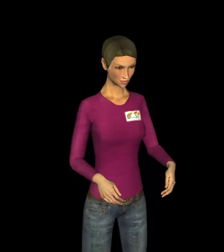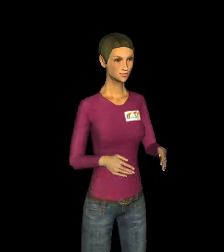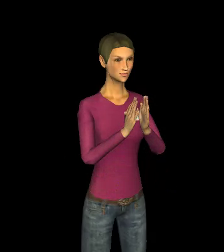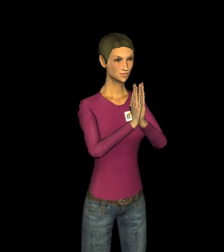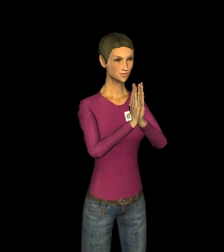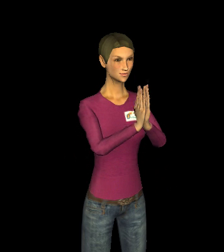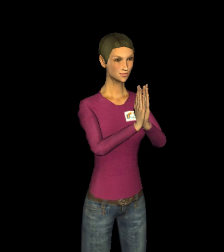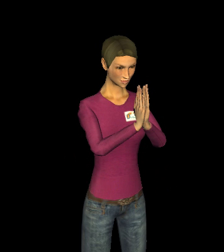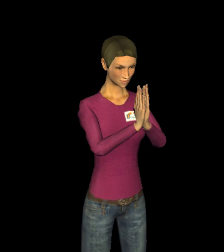يتوسل